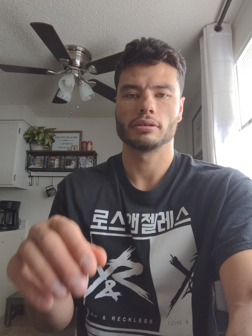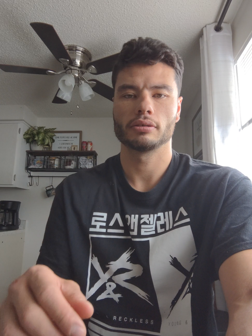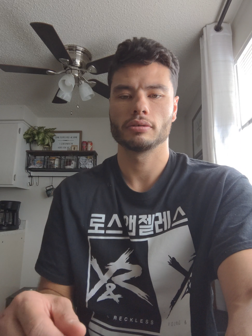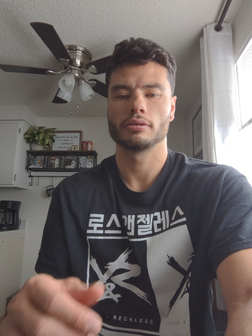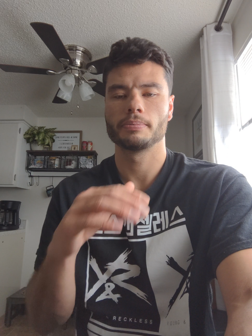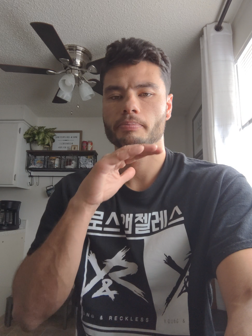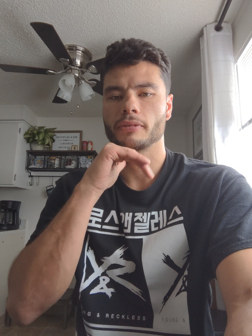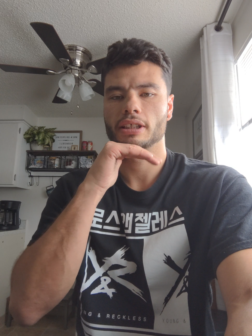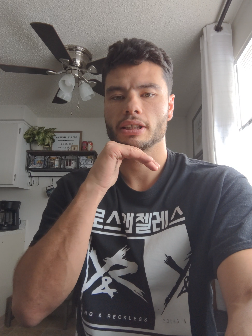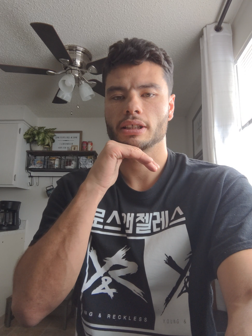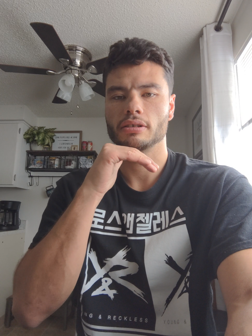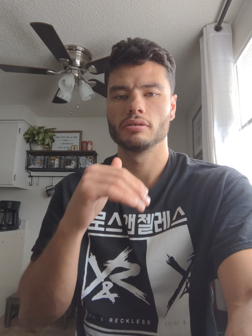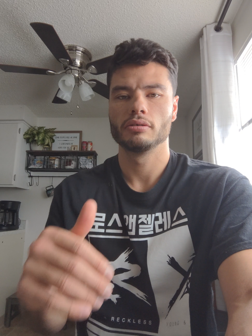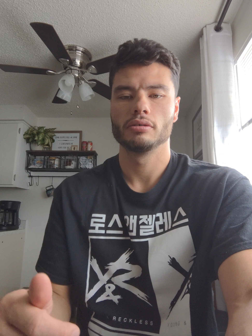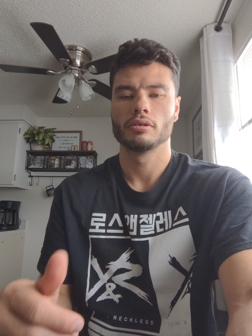pig